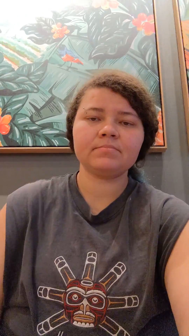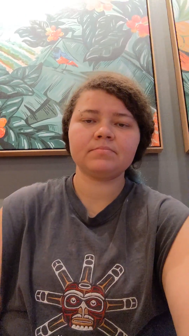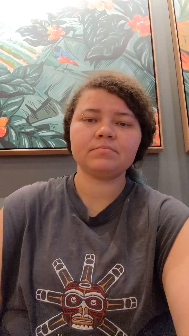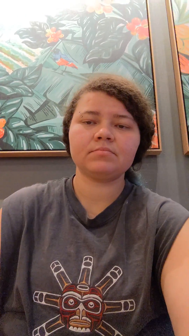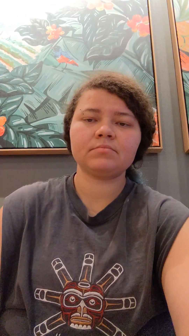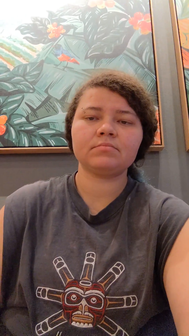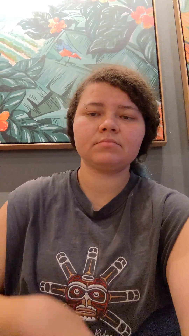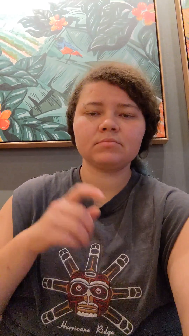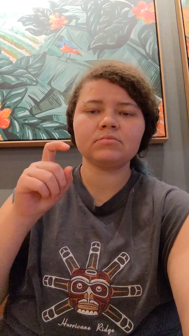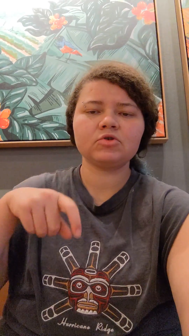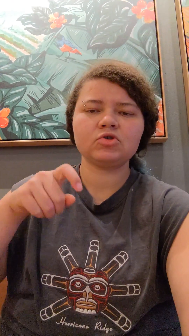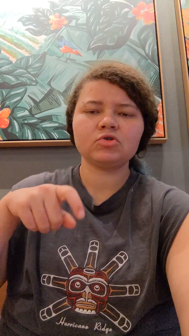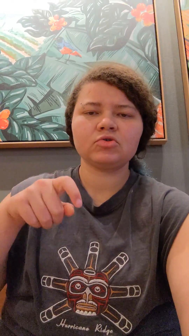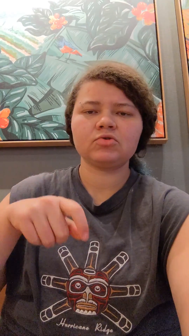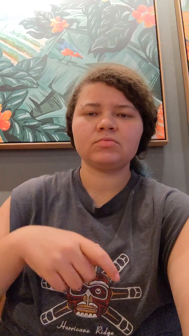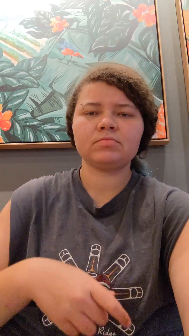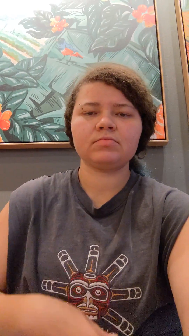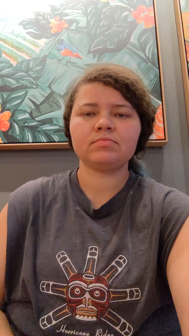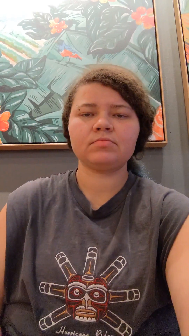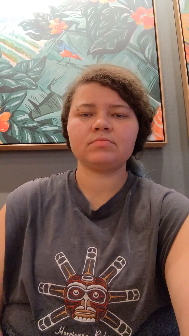should